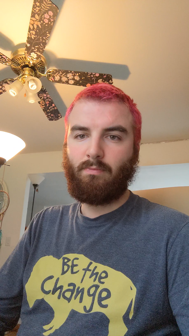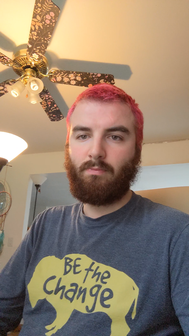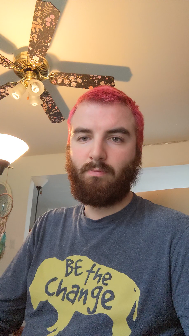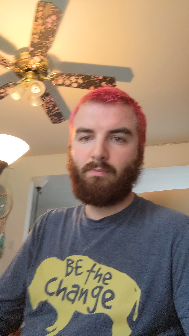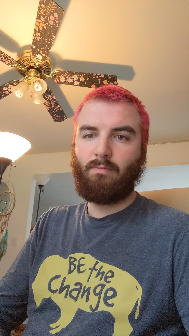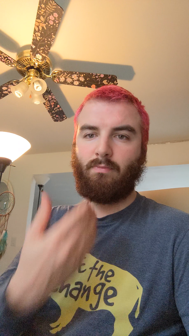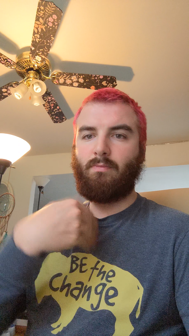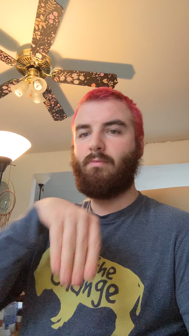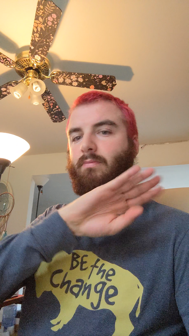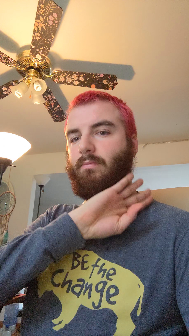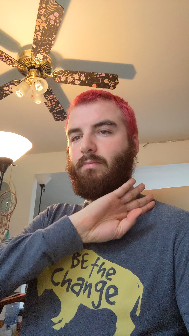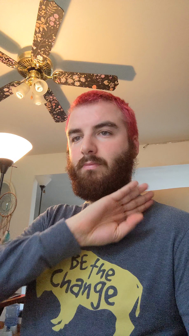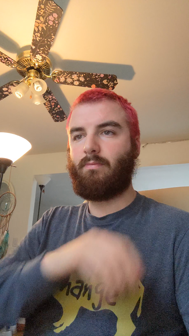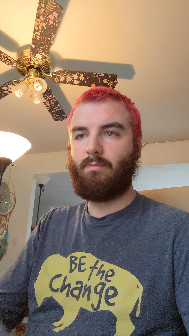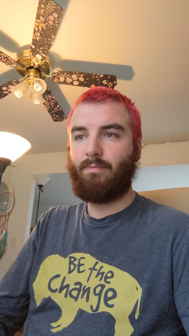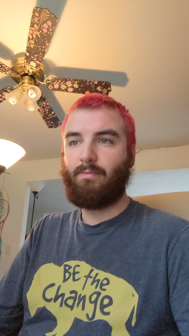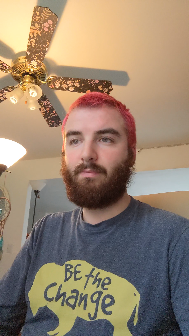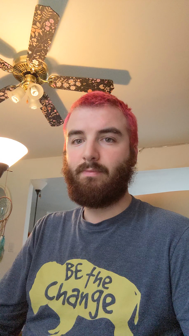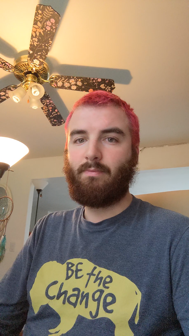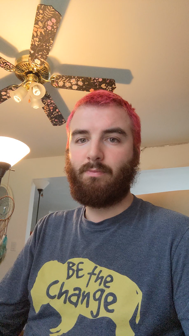scarf